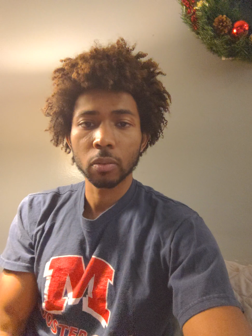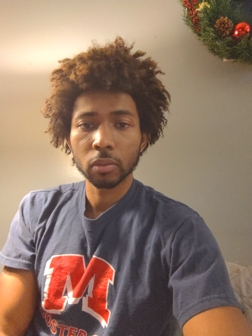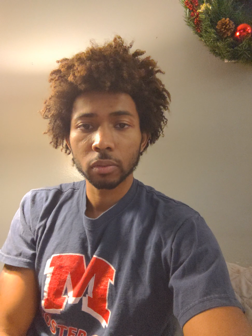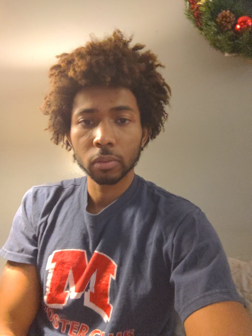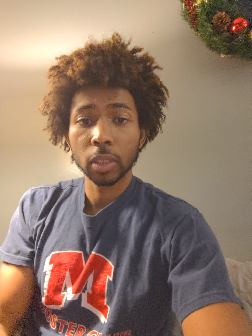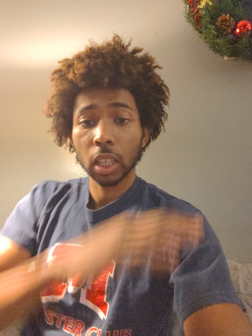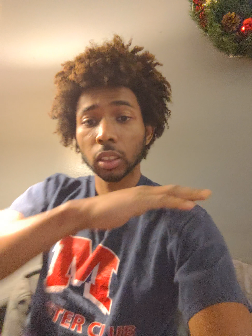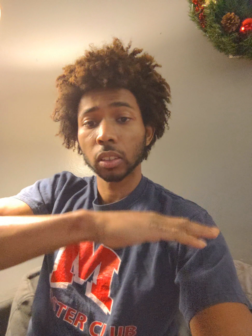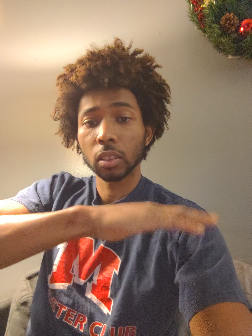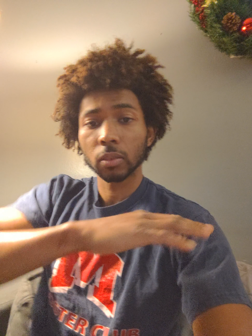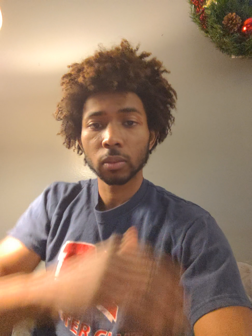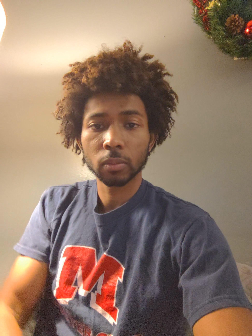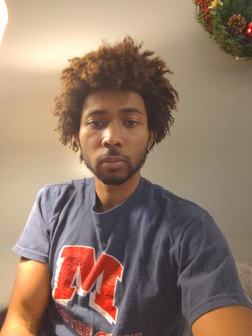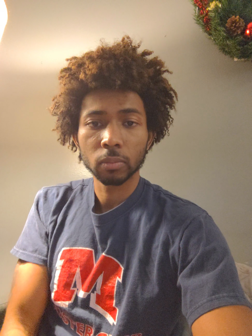table